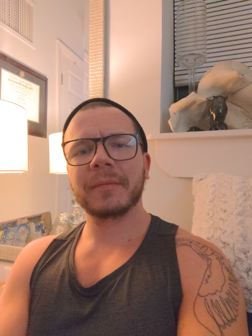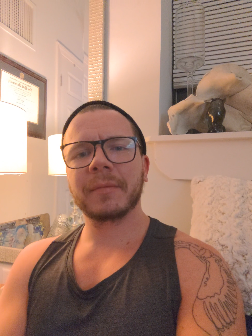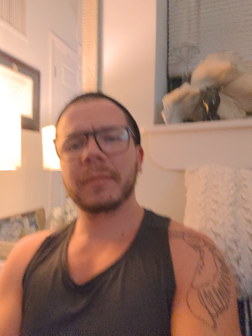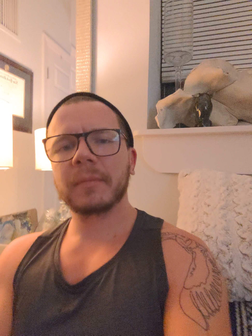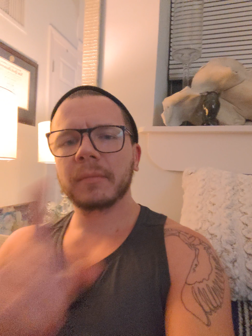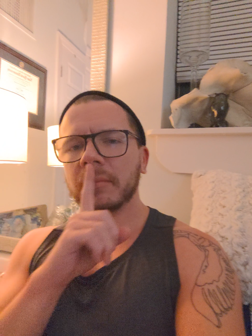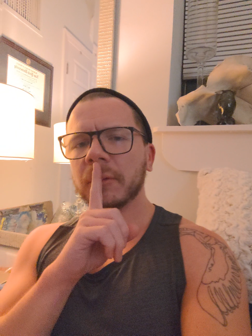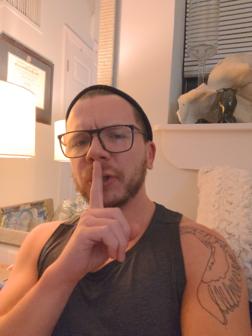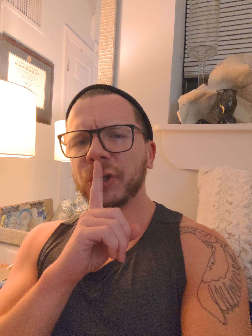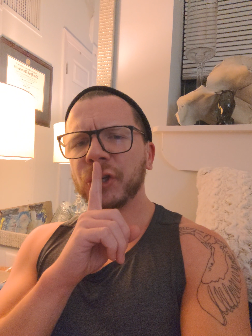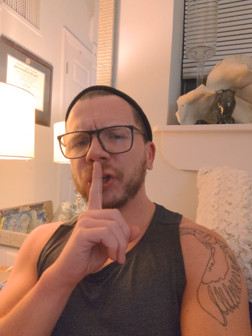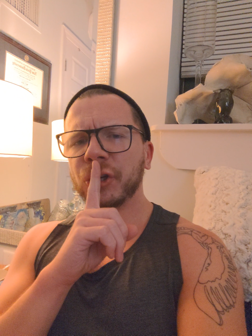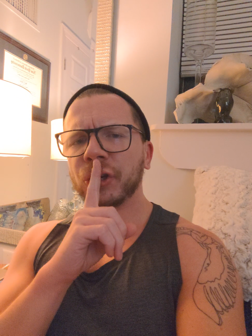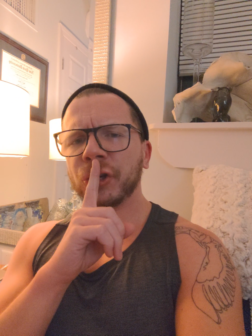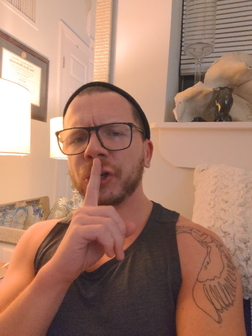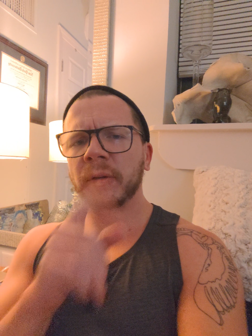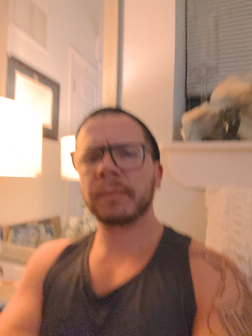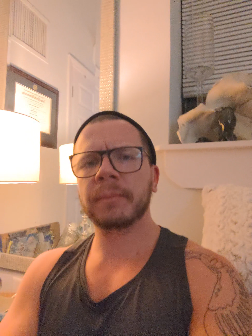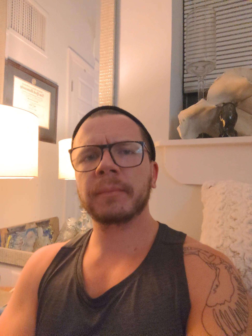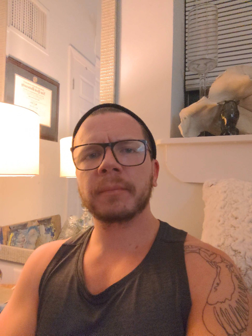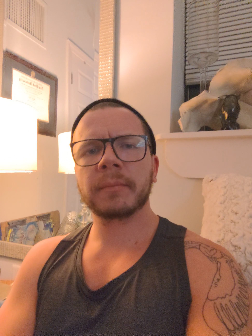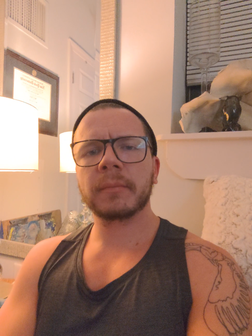shhh